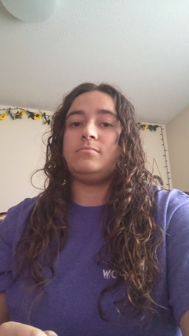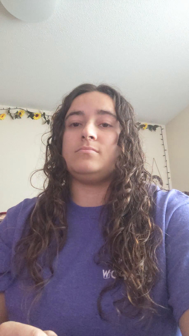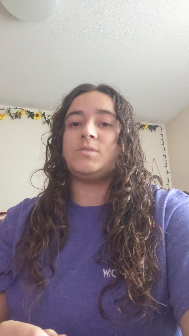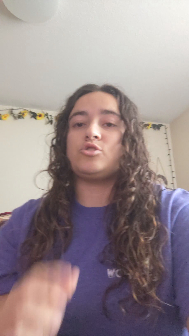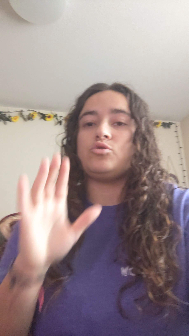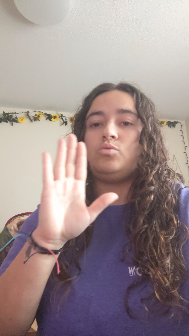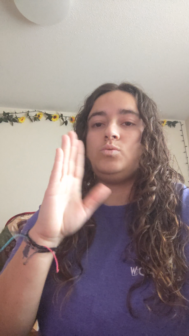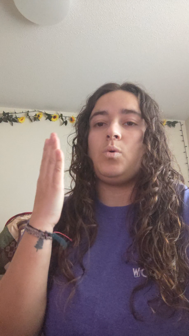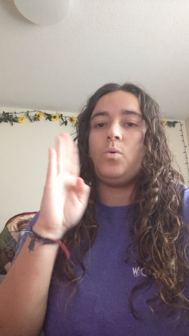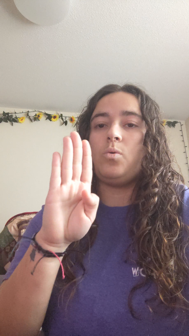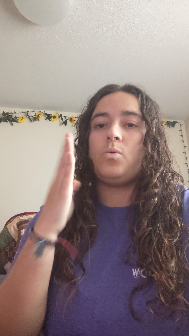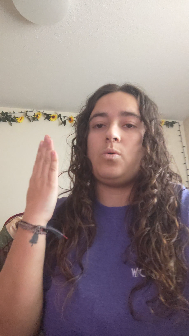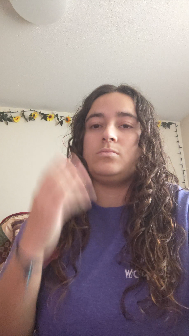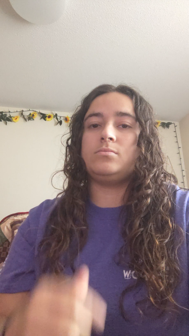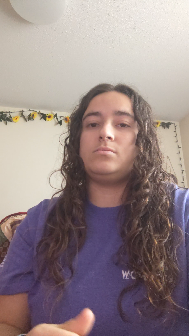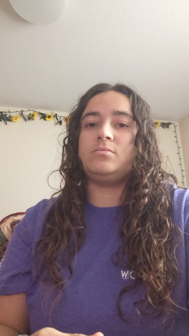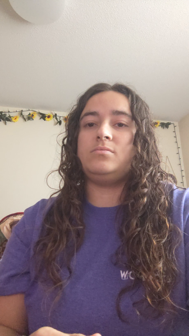door